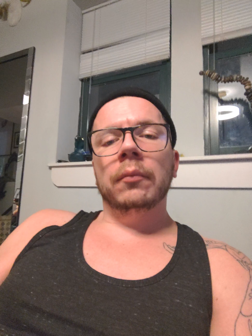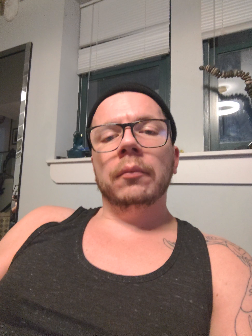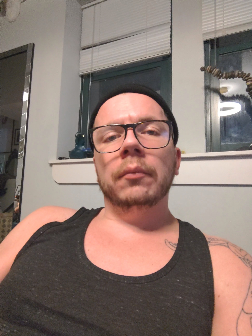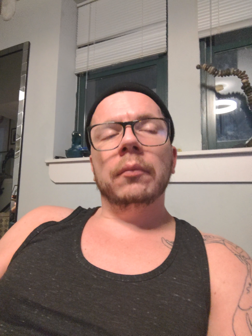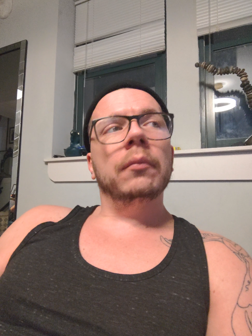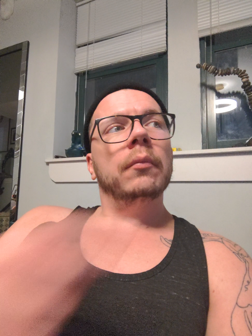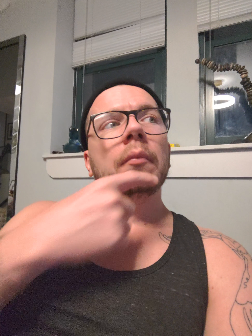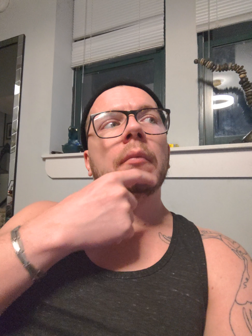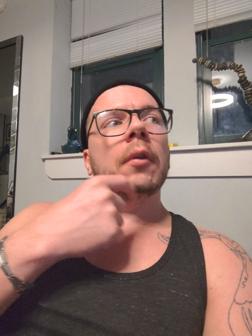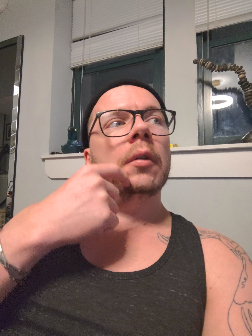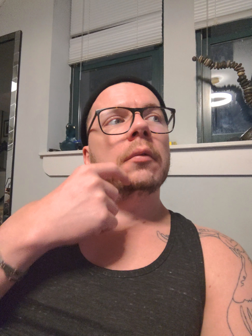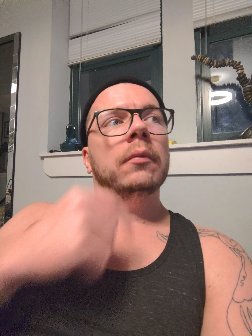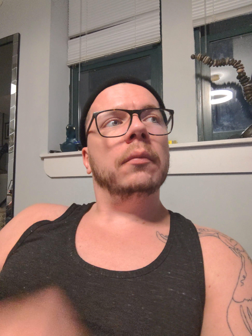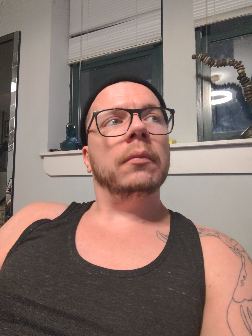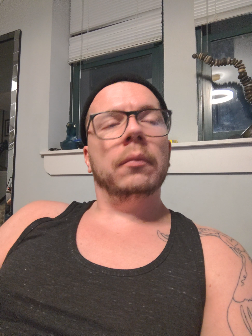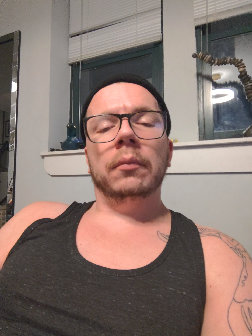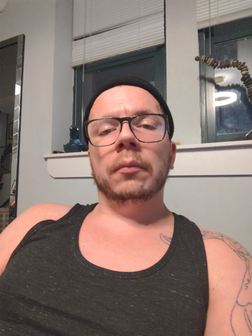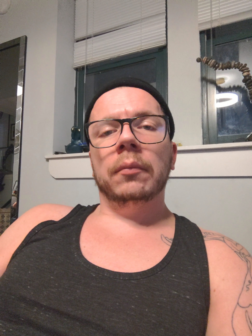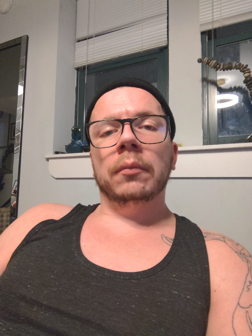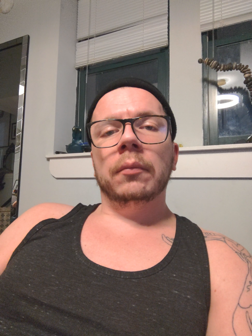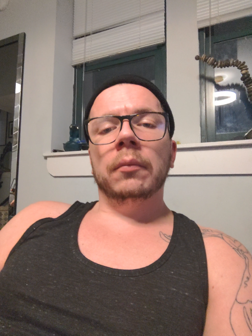chin